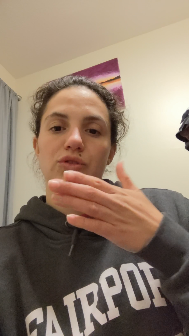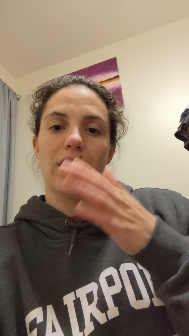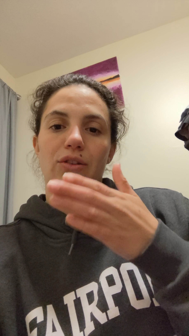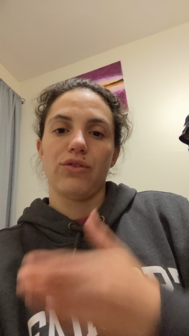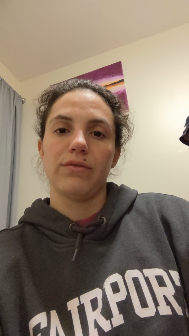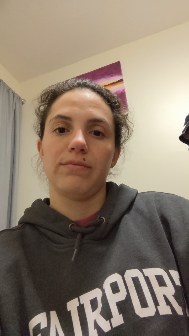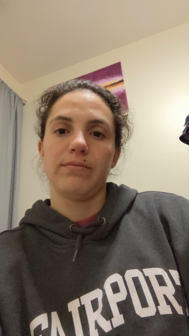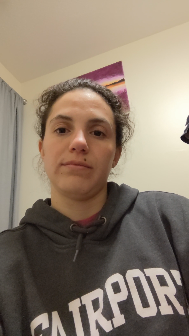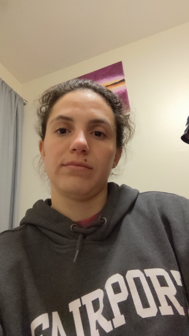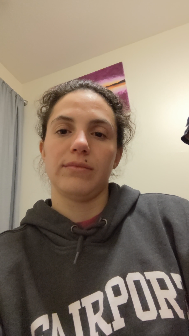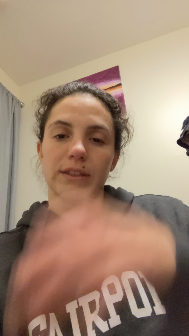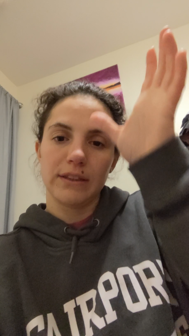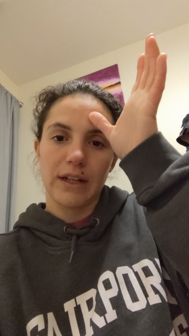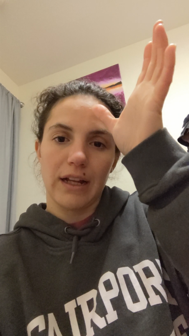daddy